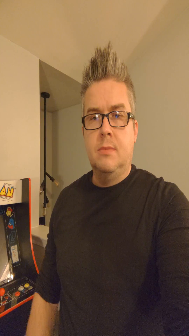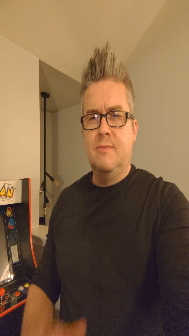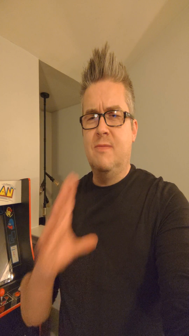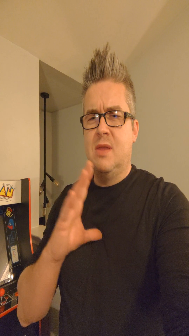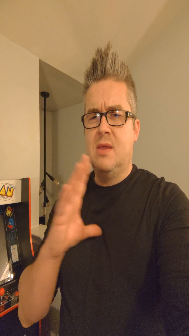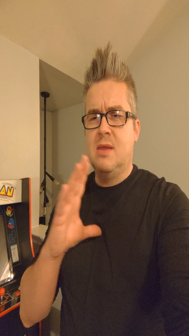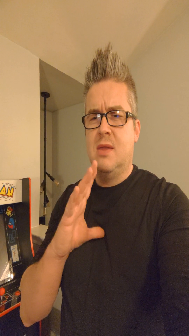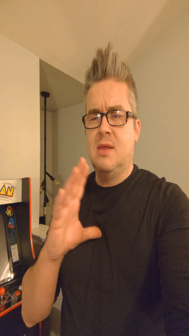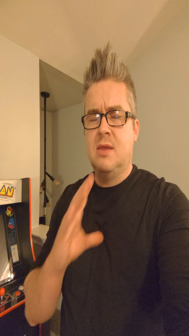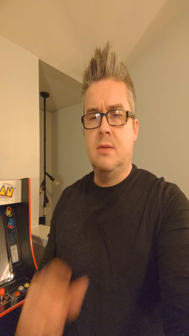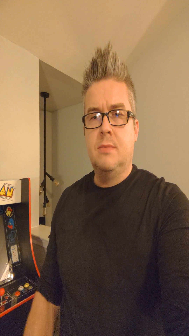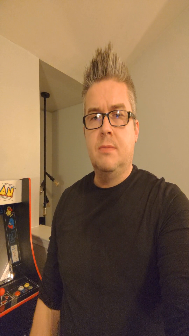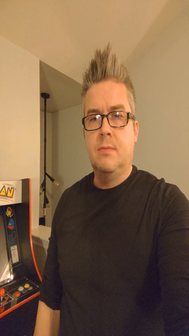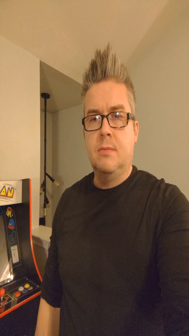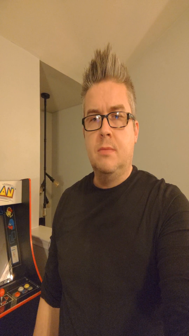fine